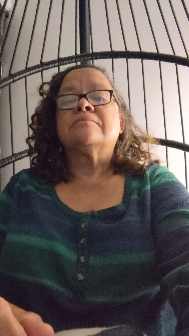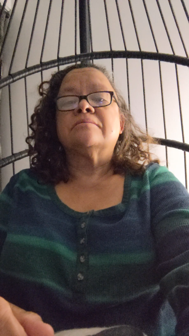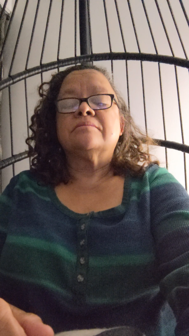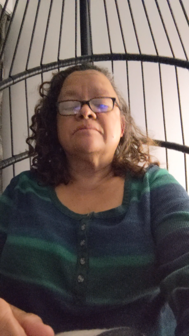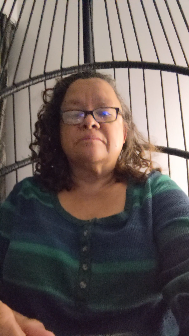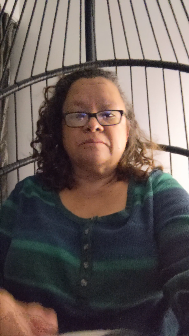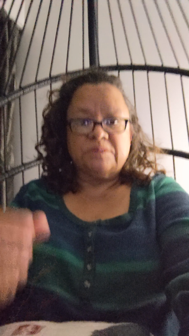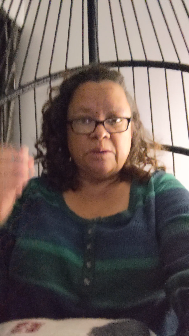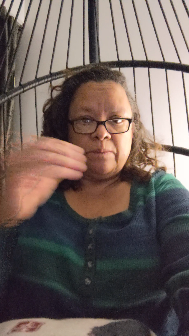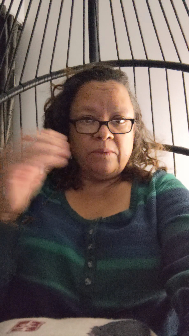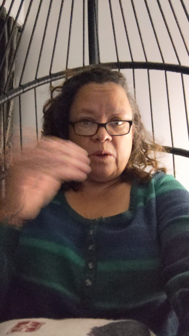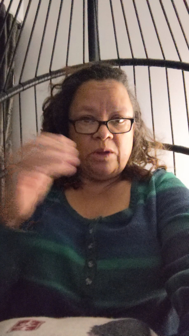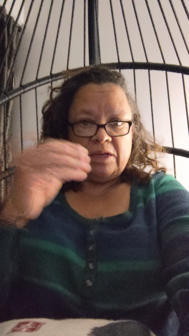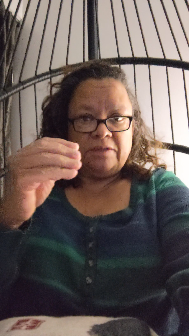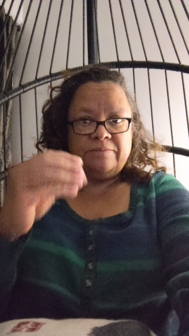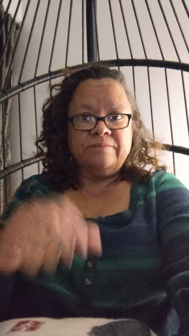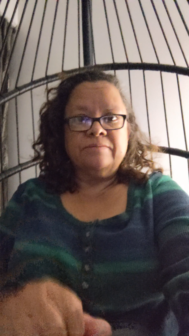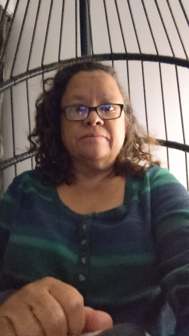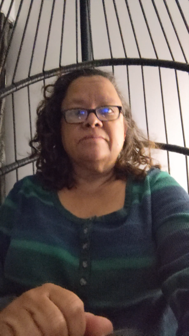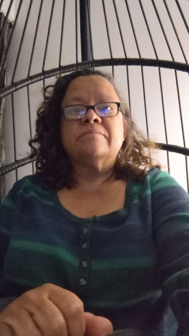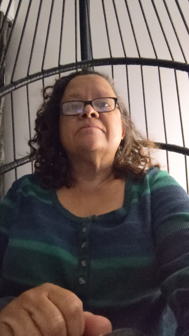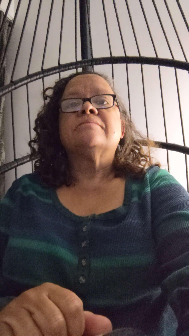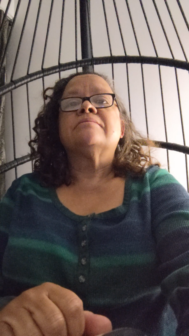more